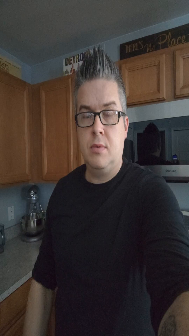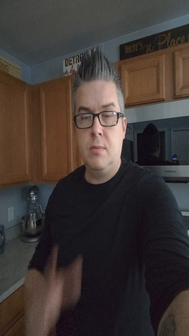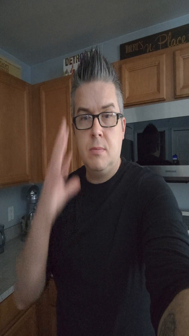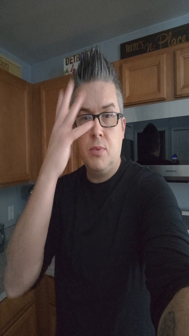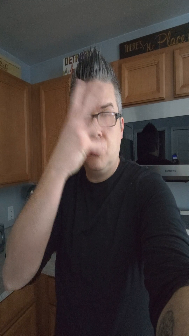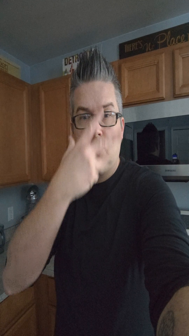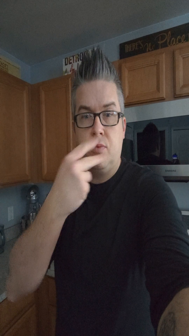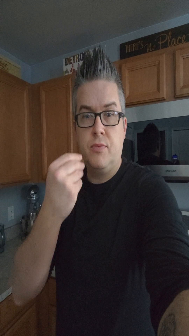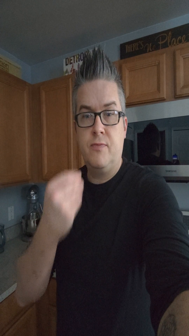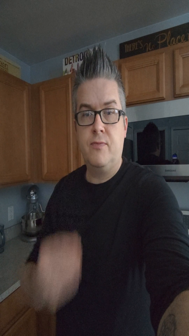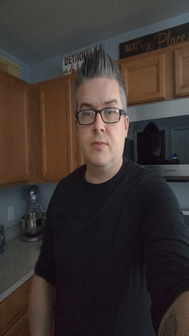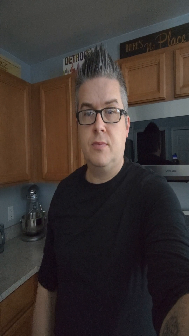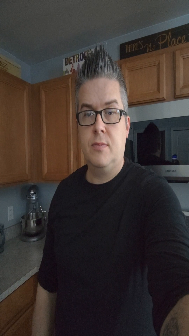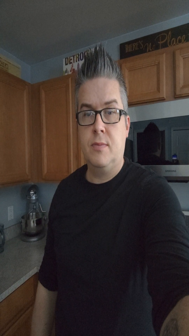pretty